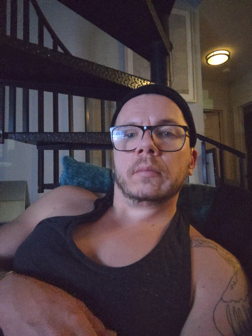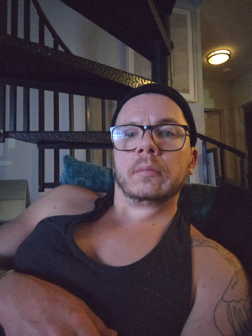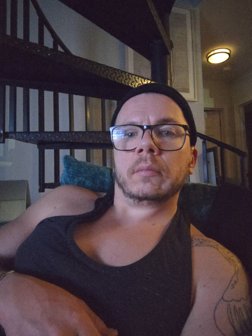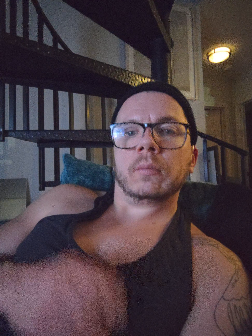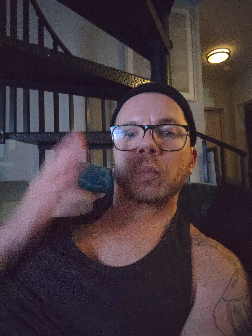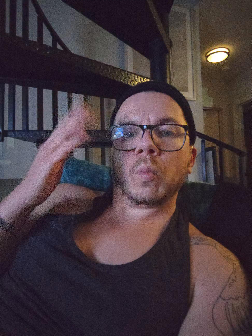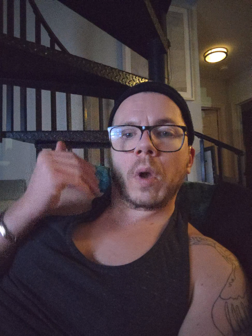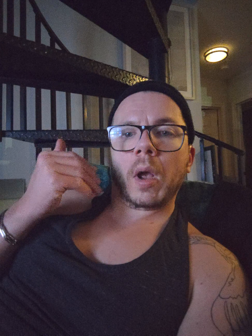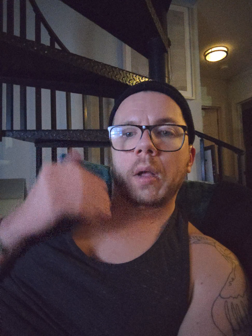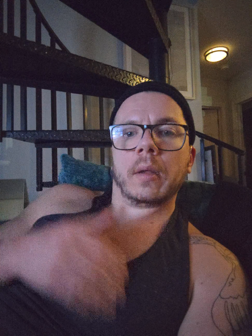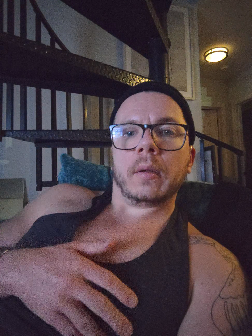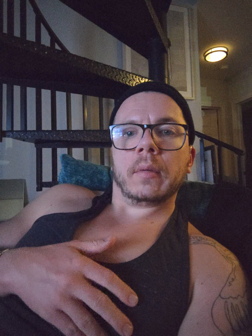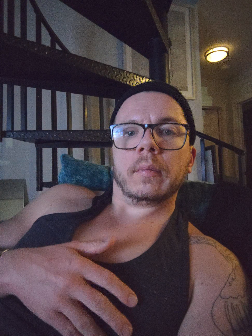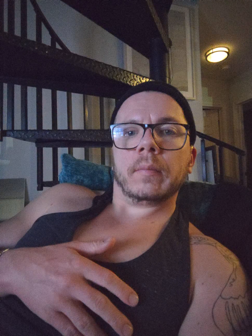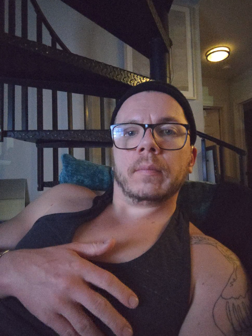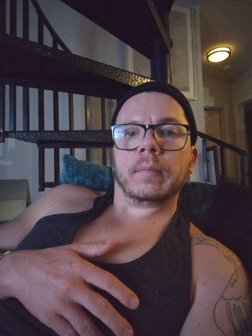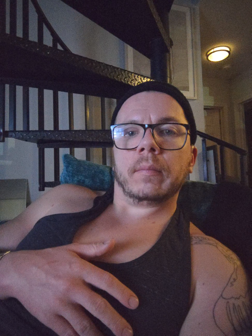why